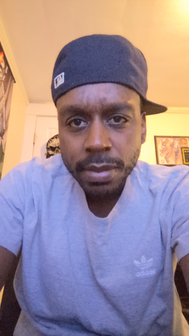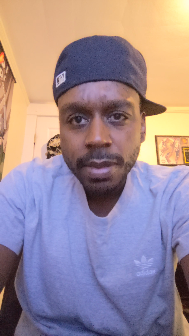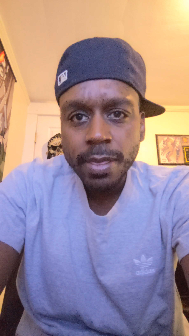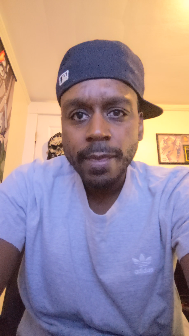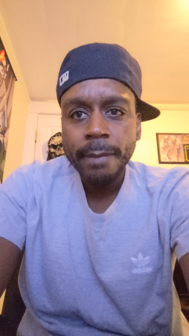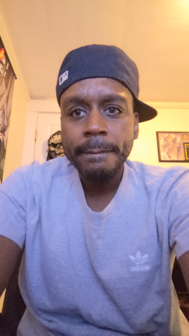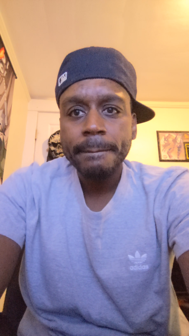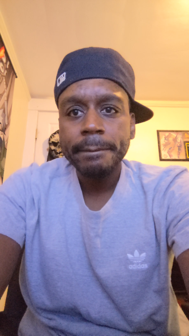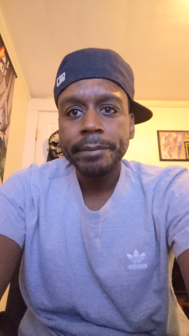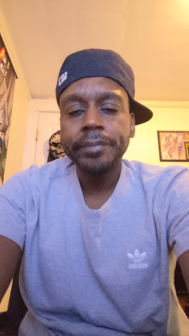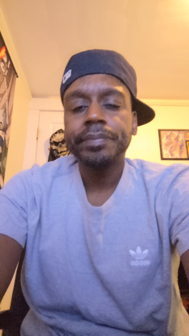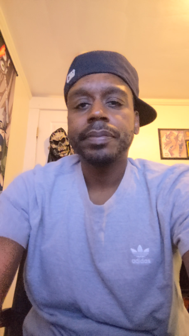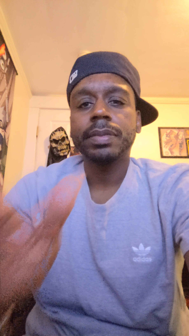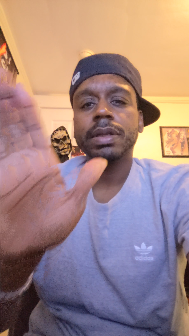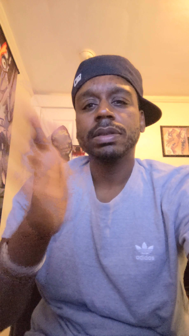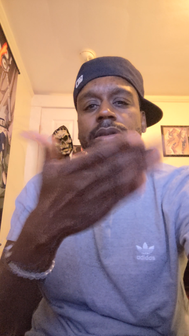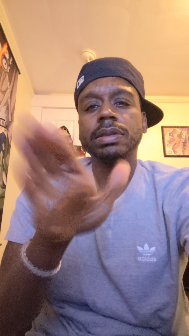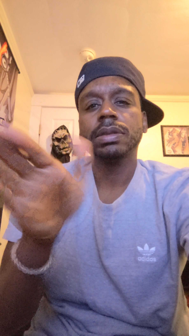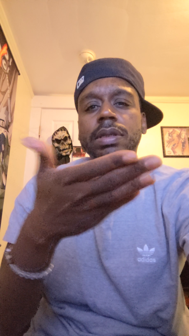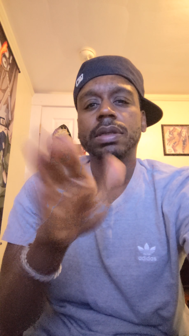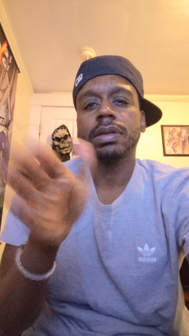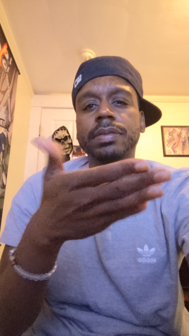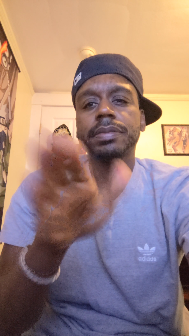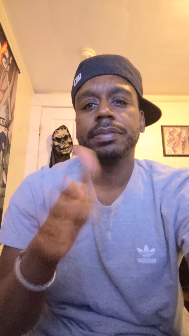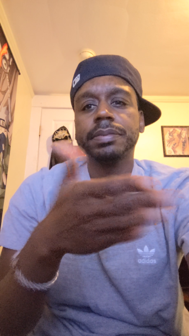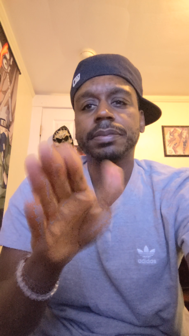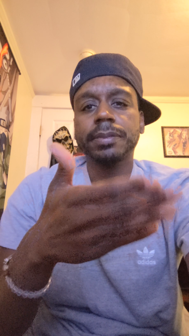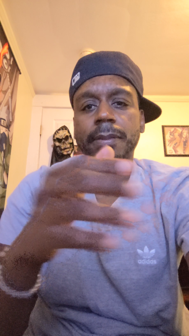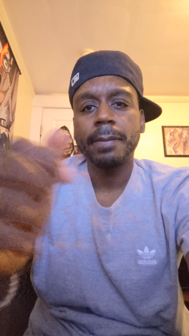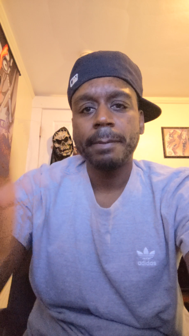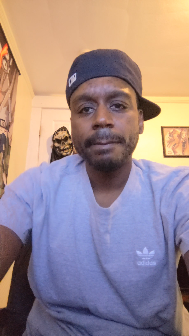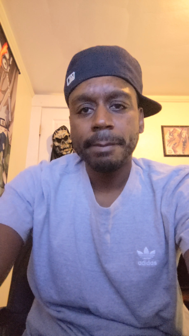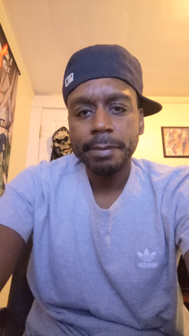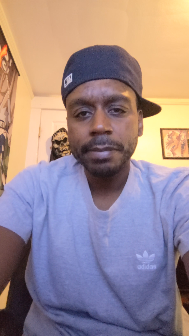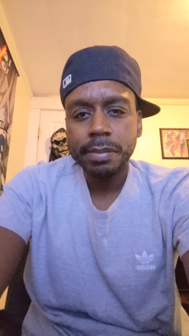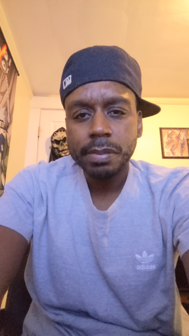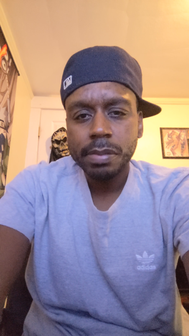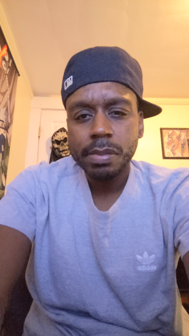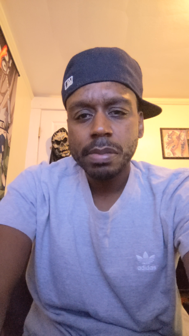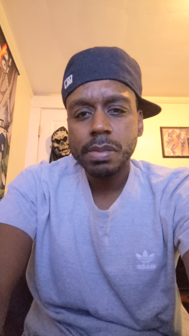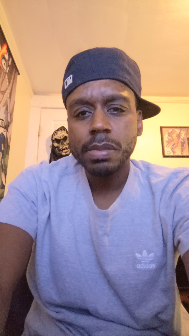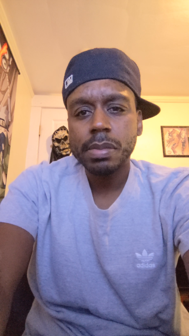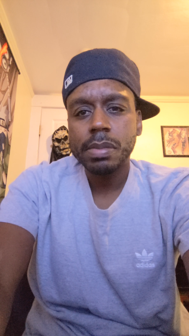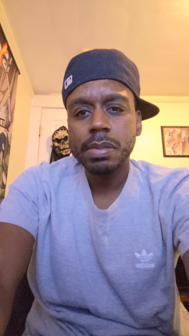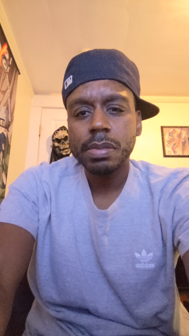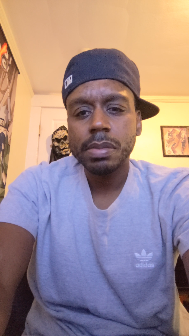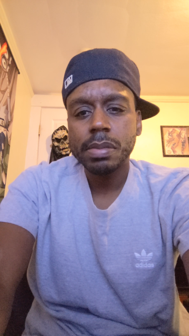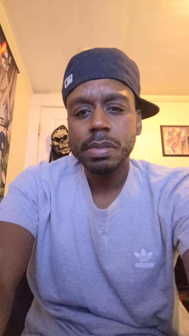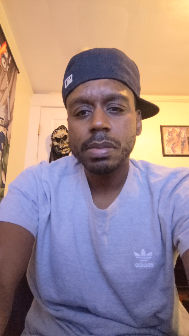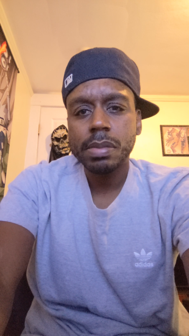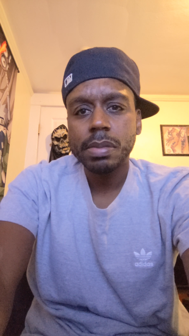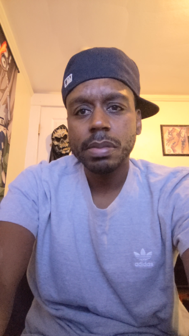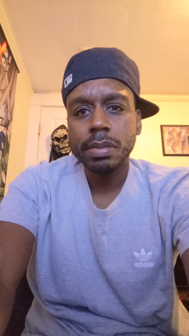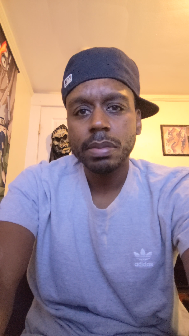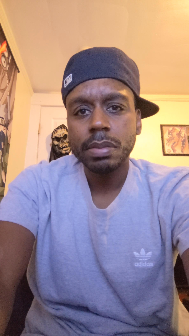share